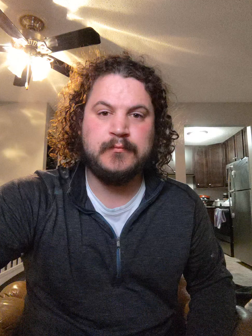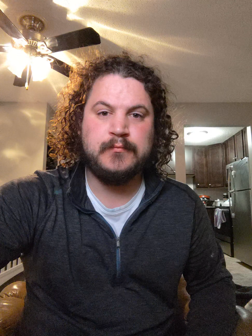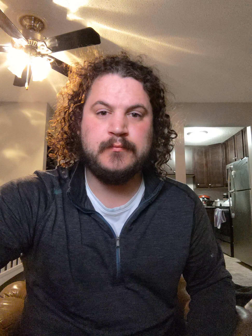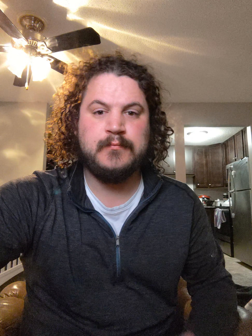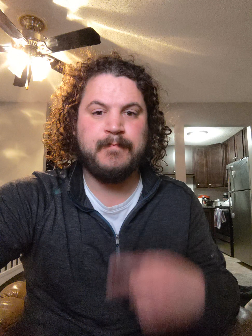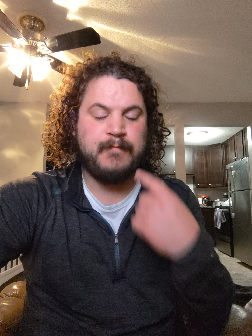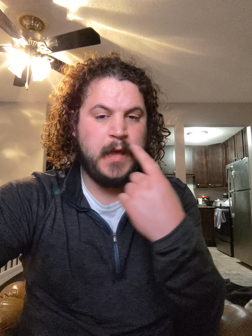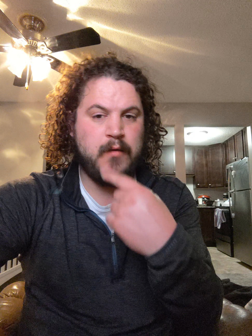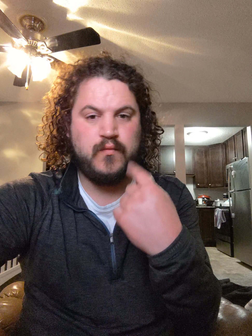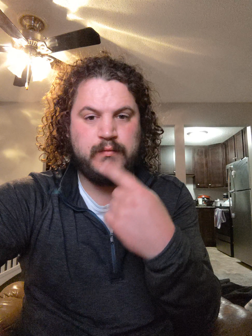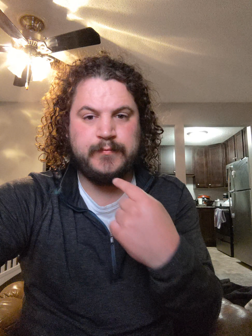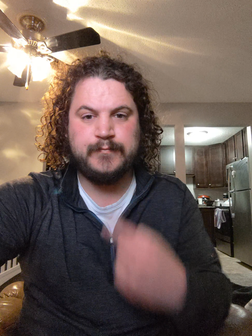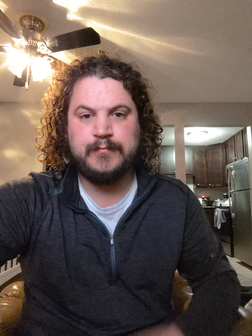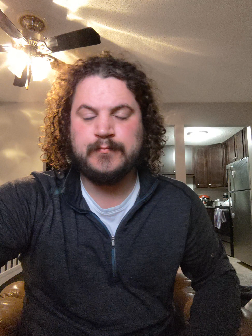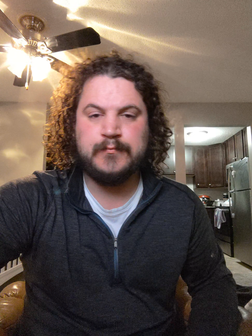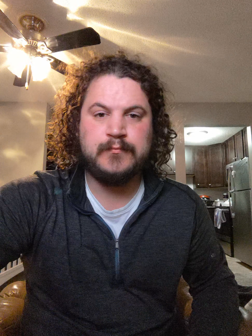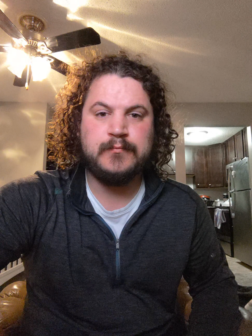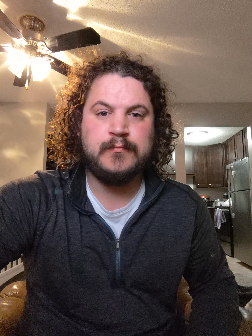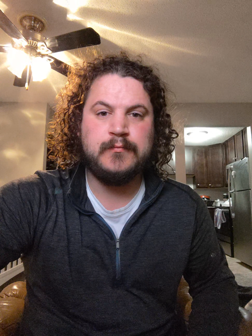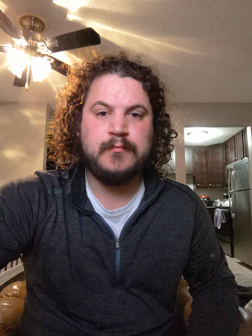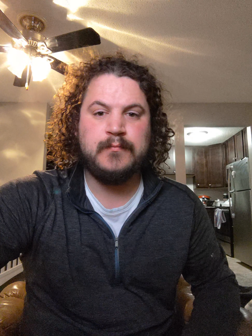mouth